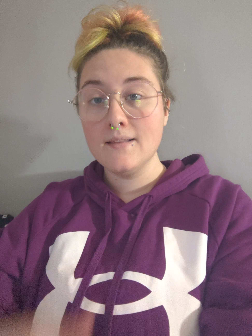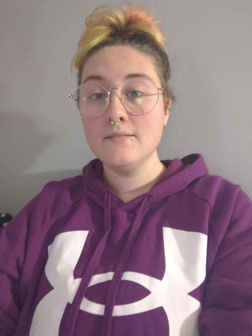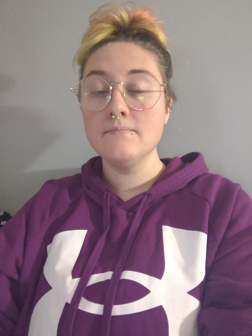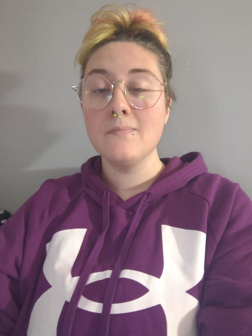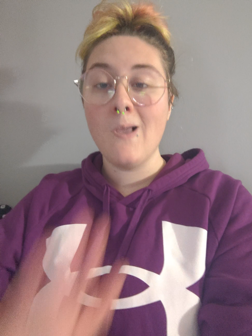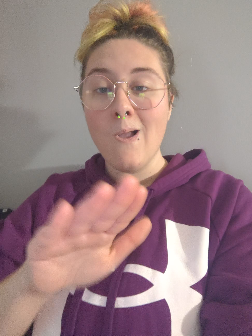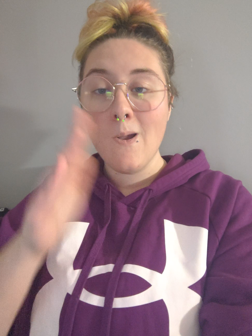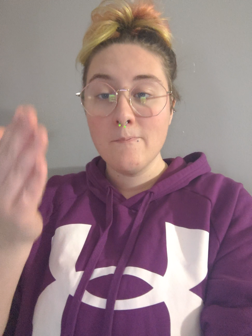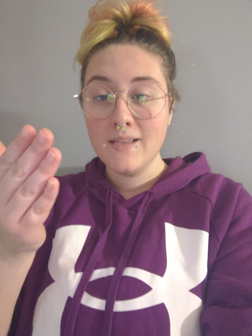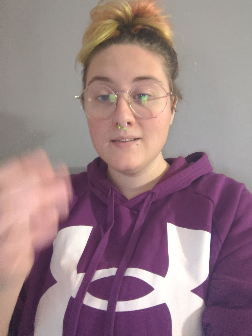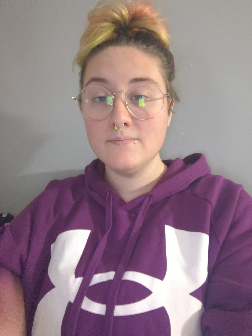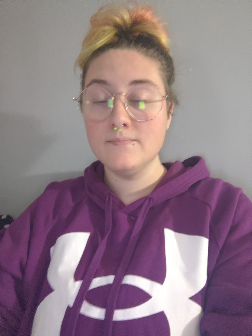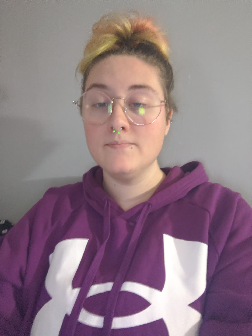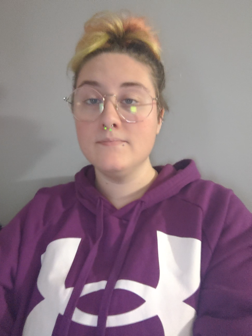open